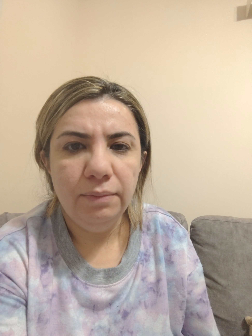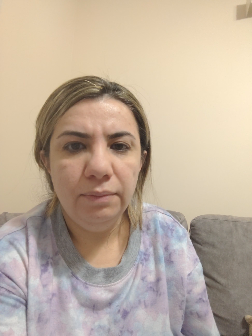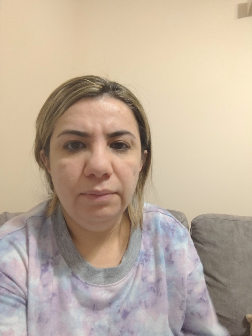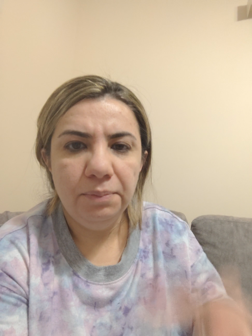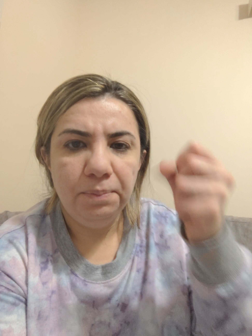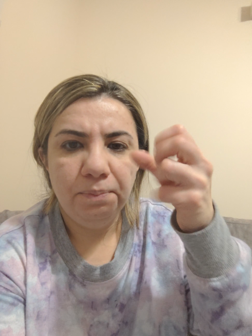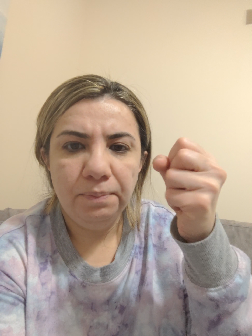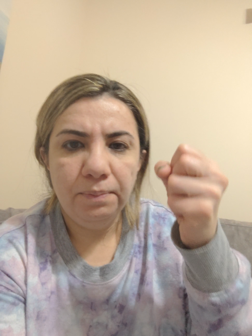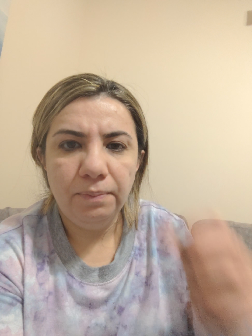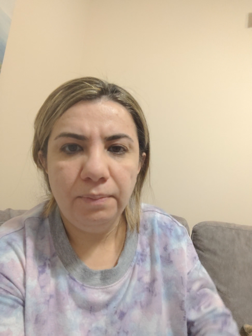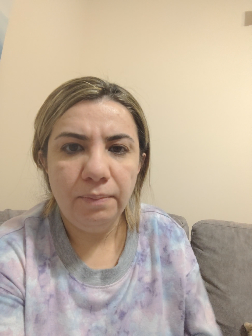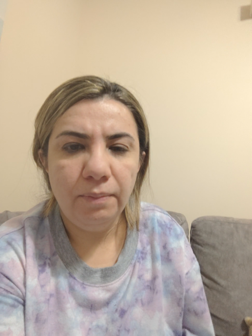milk